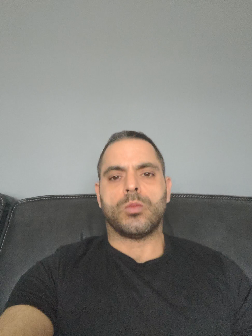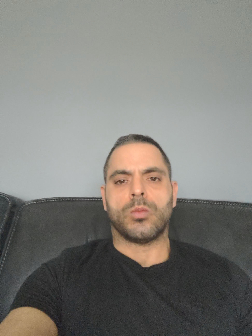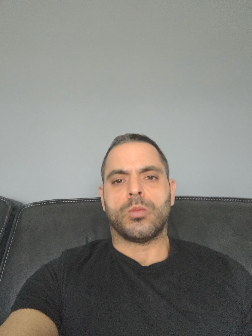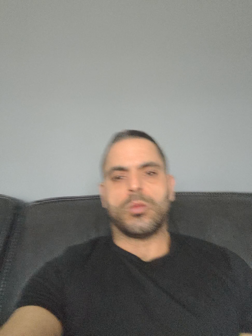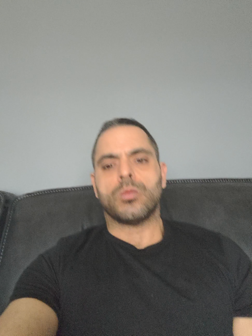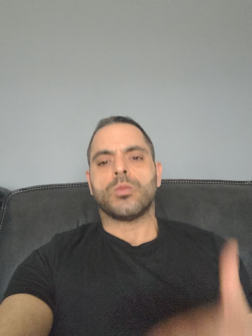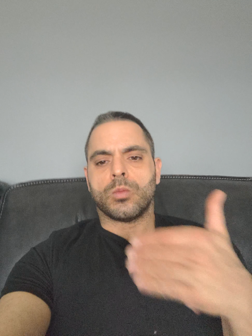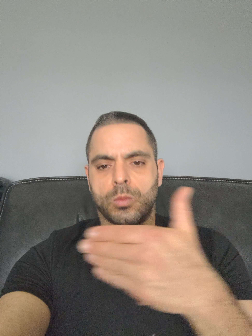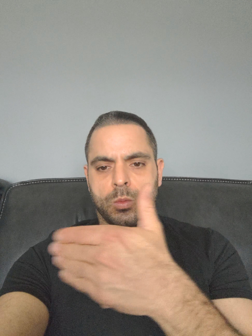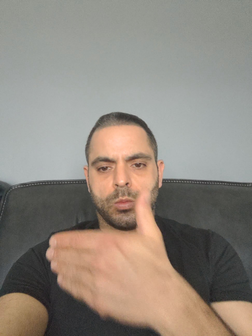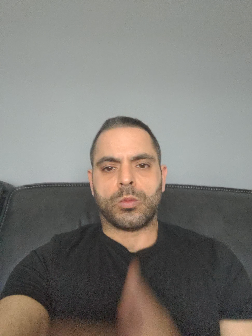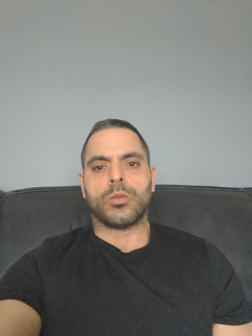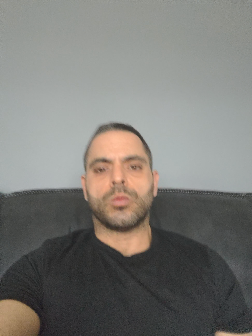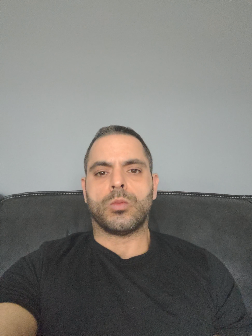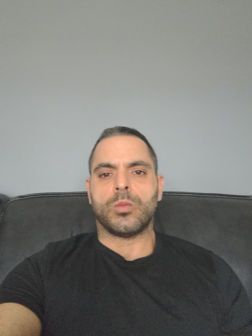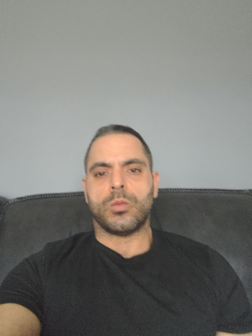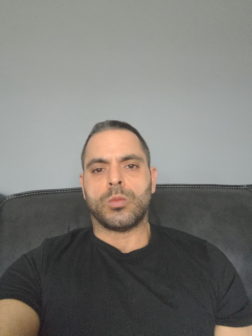fish